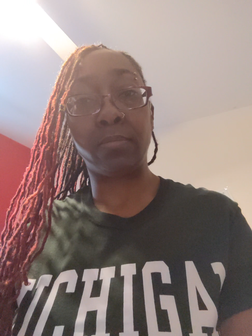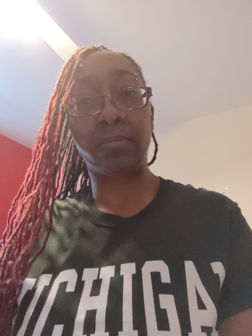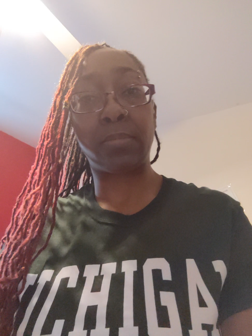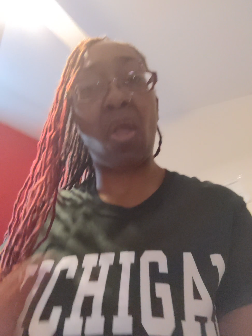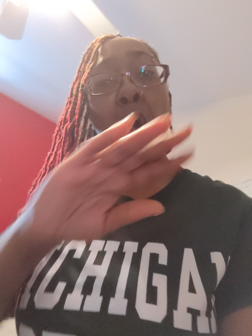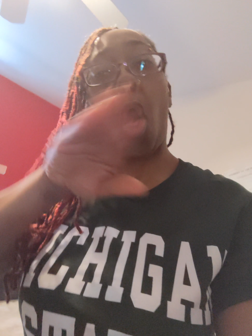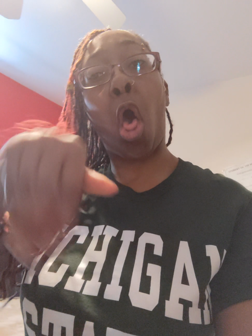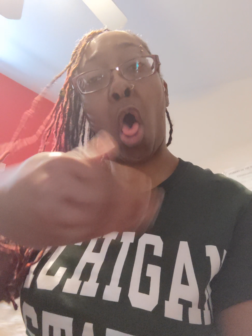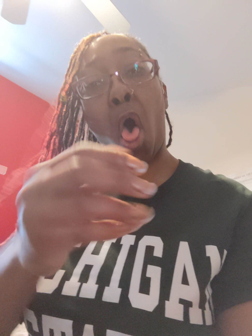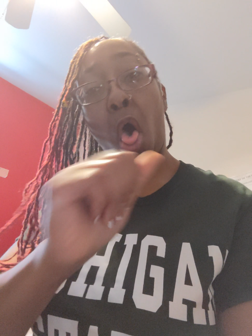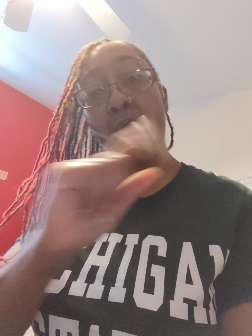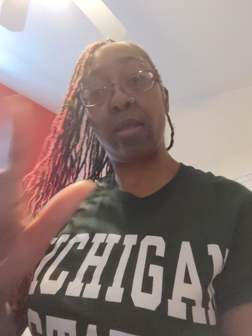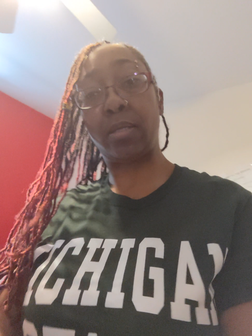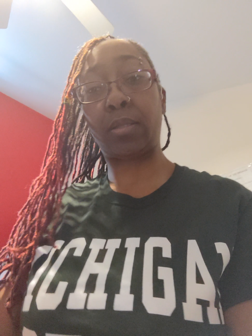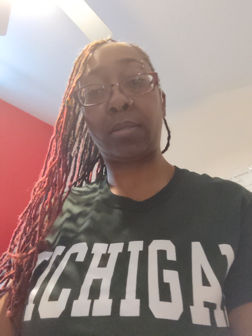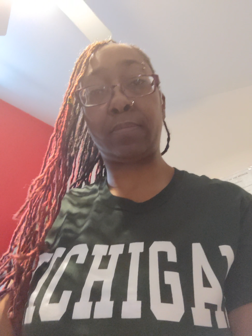all